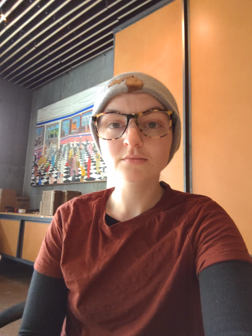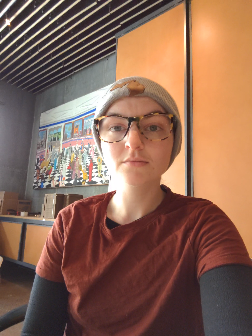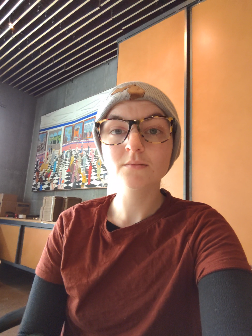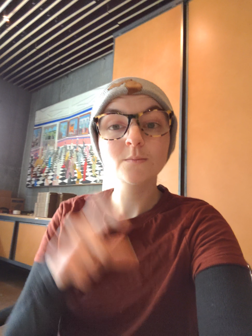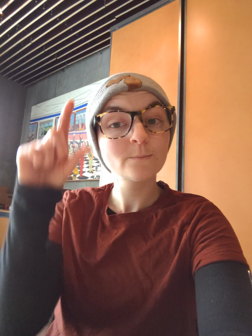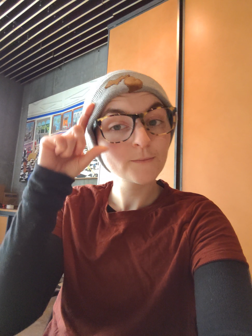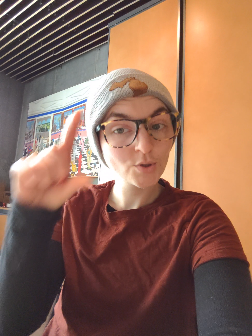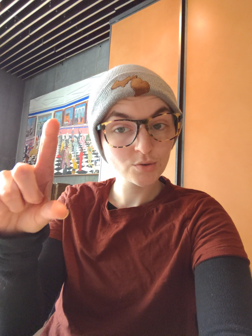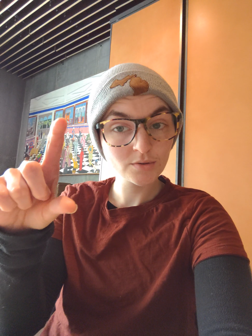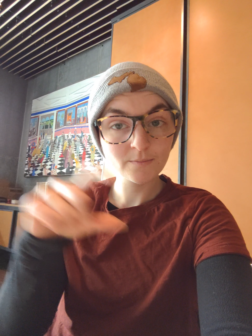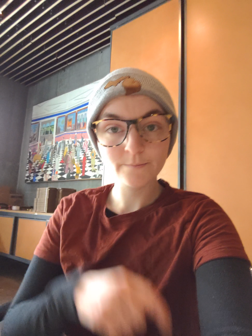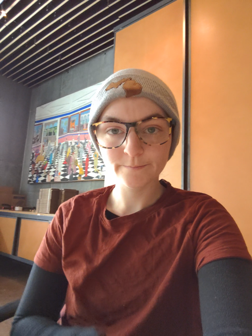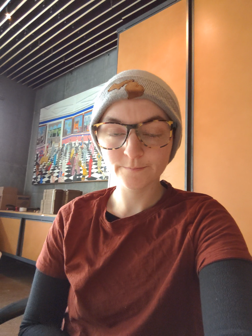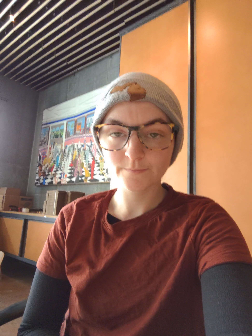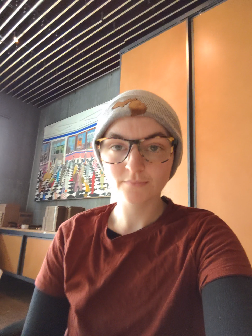moon